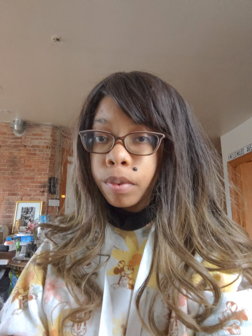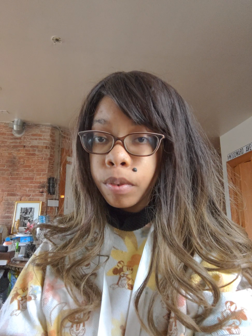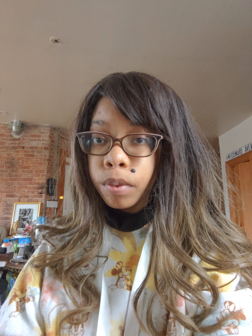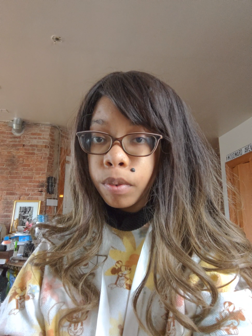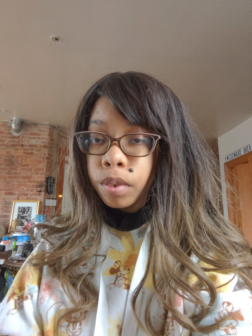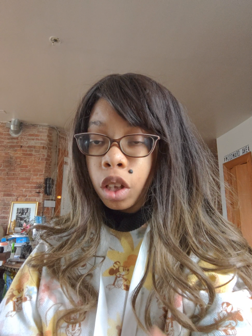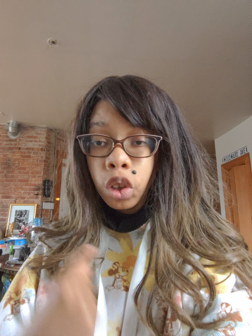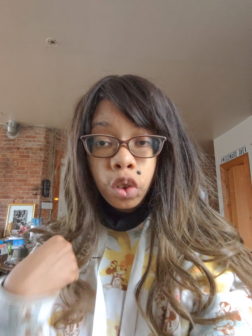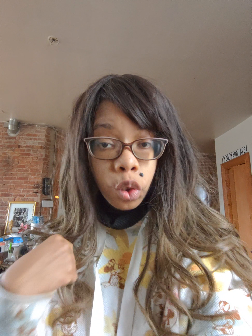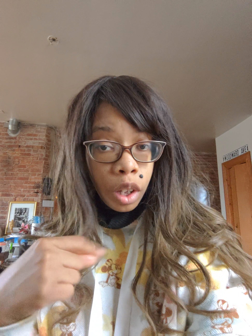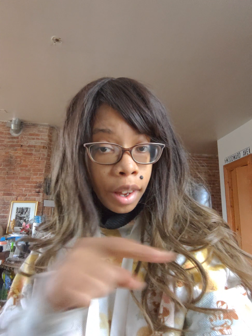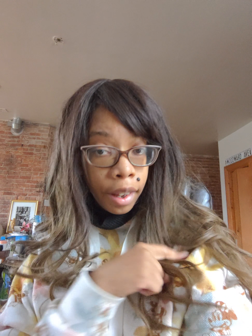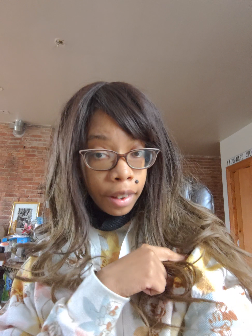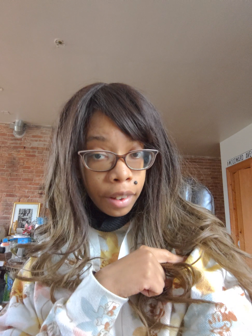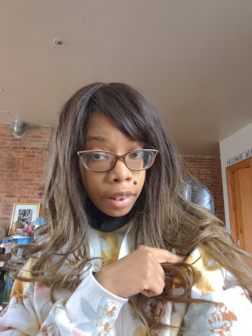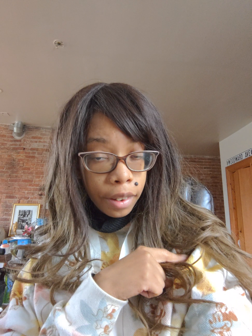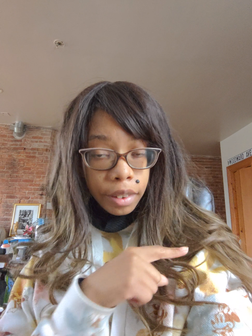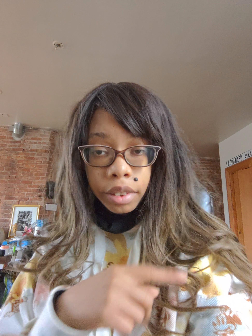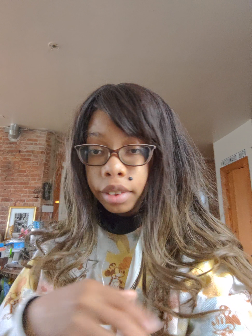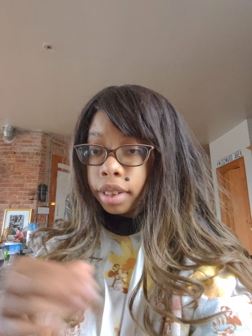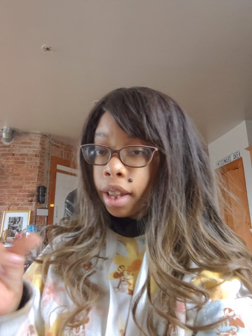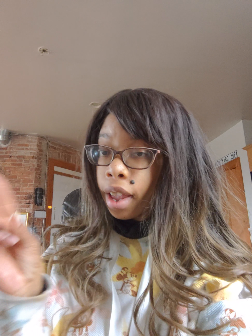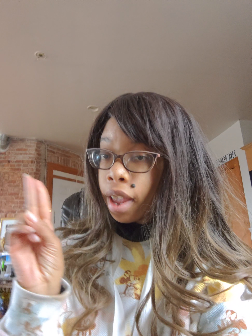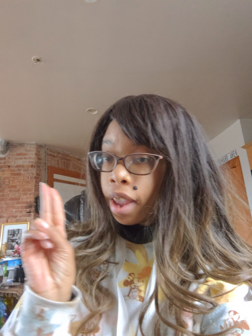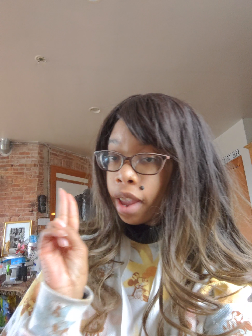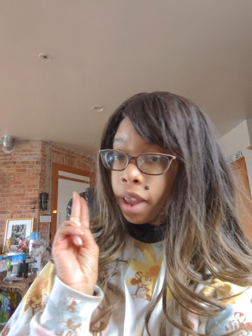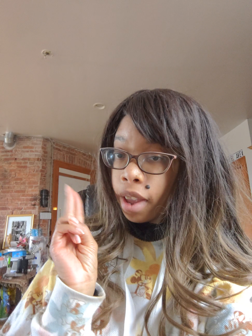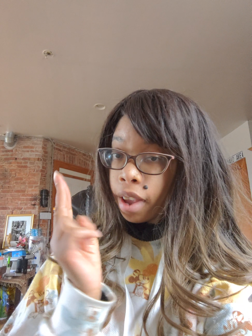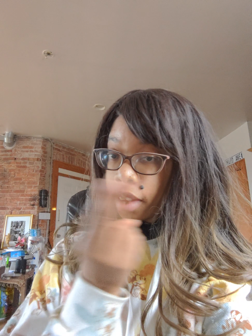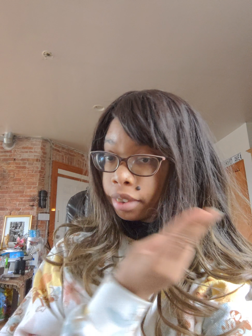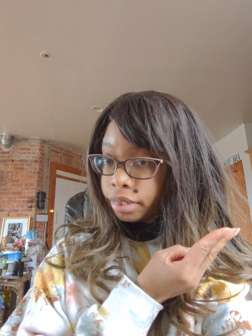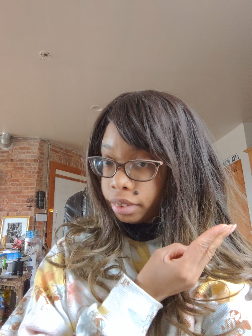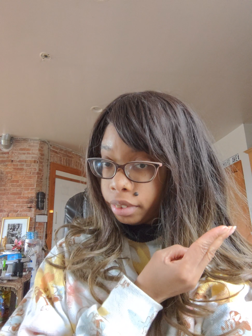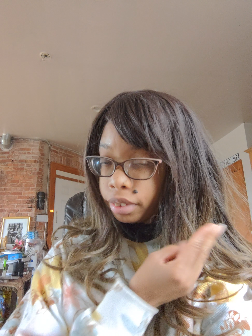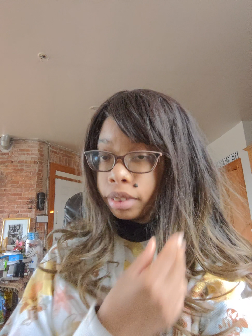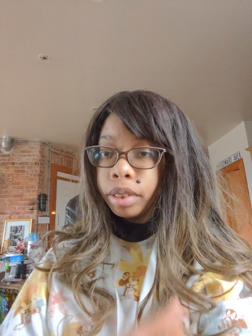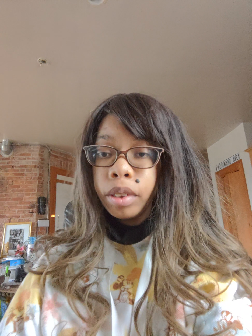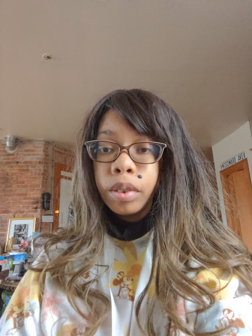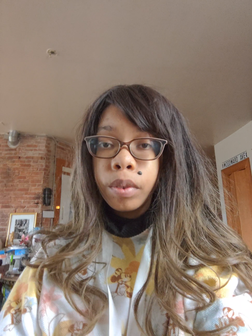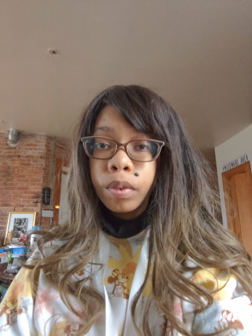we